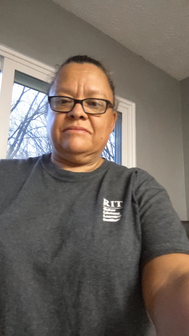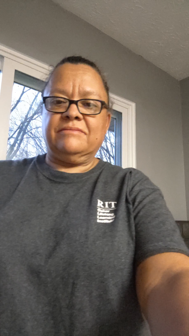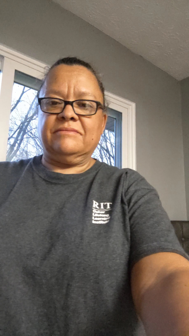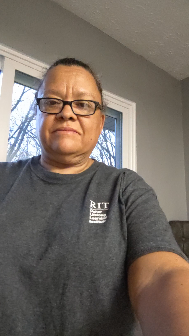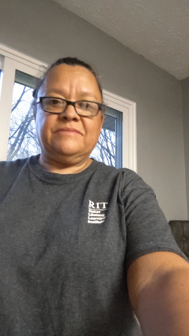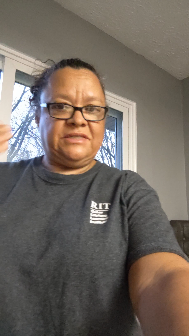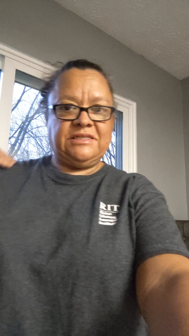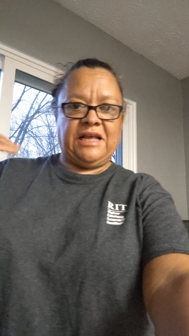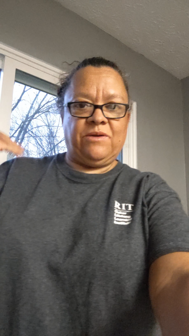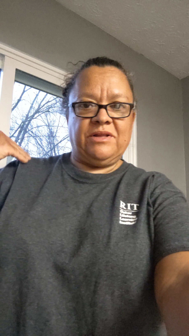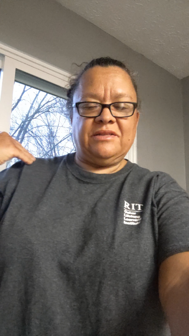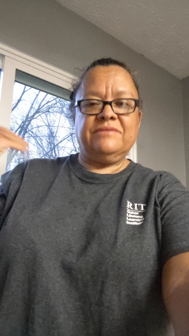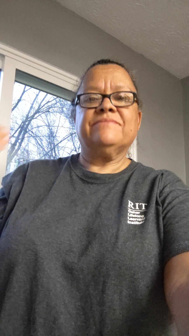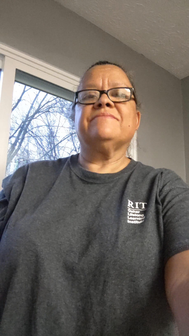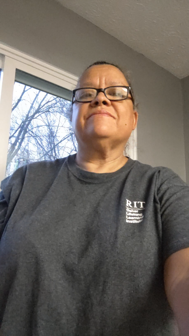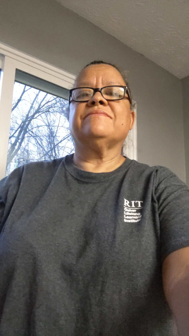shoulder